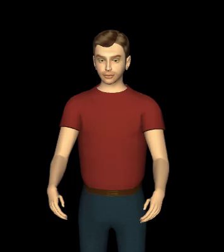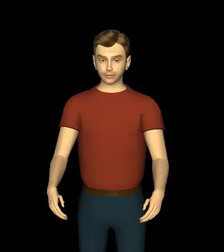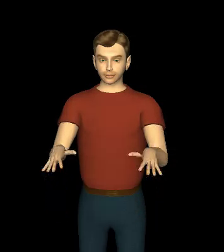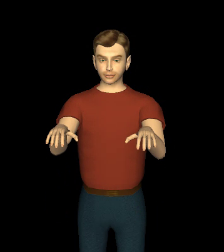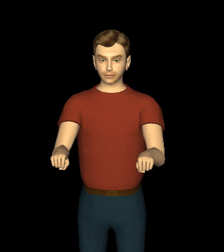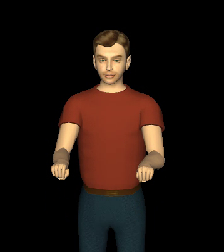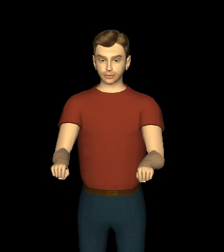مشغول